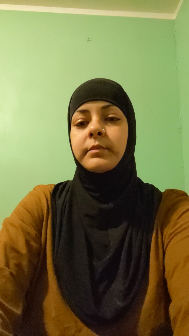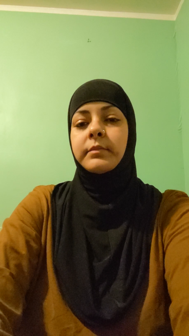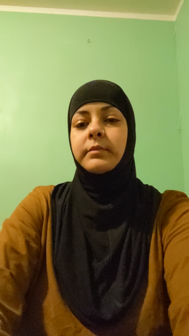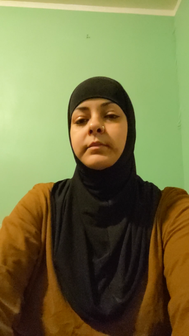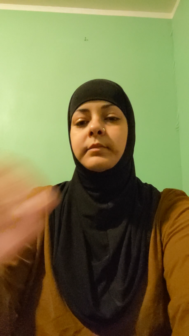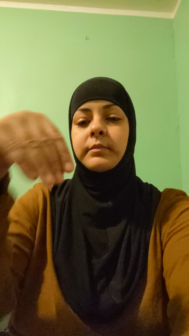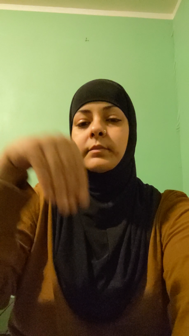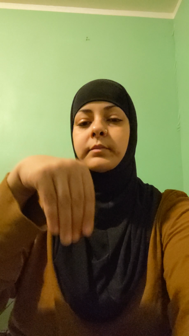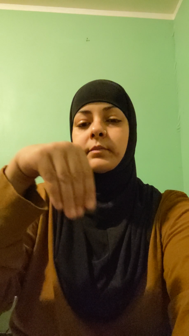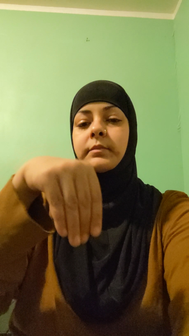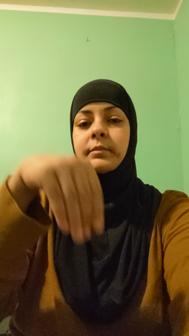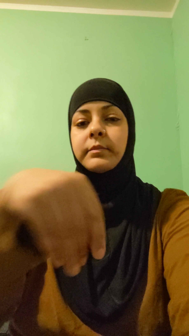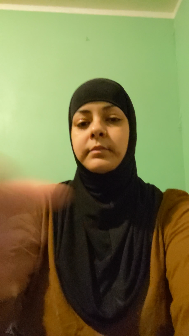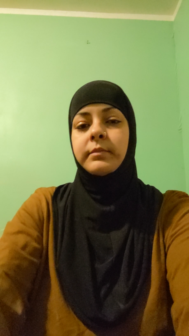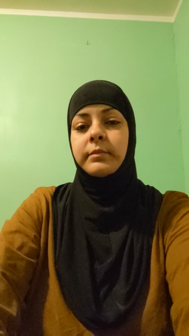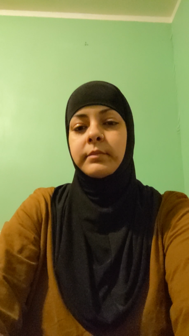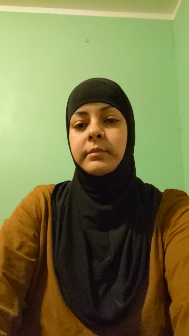inside